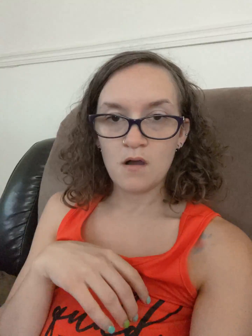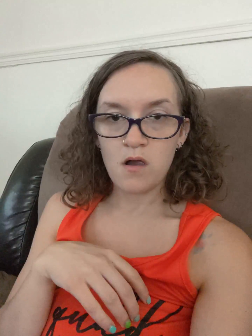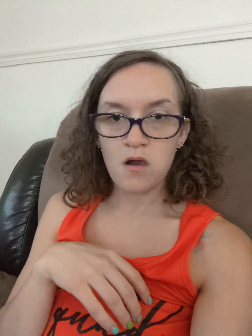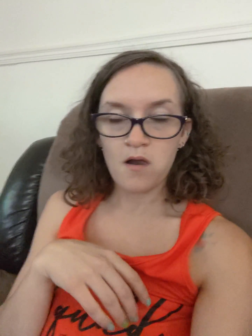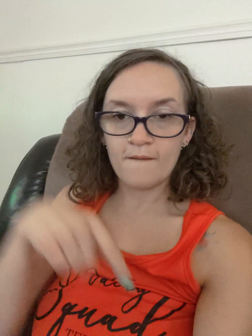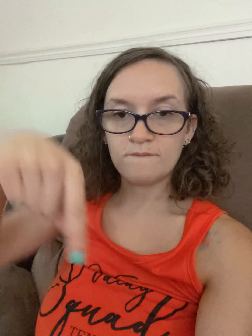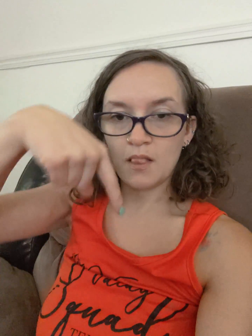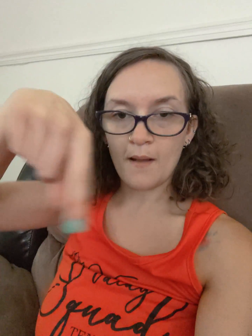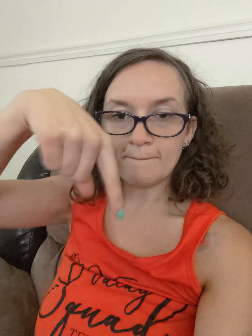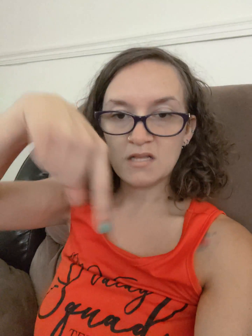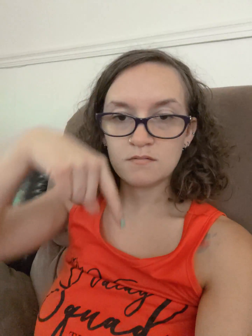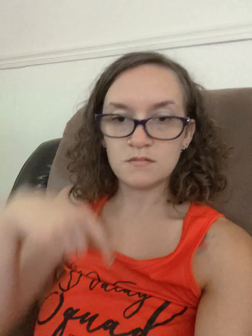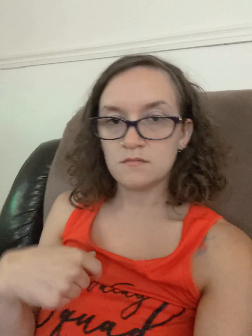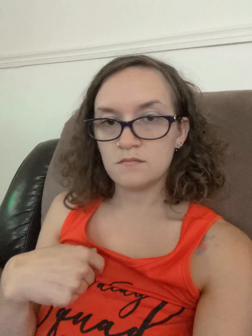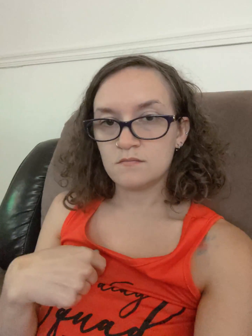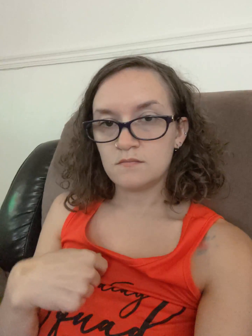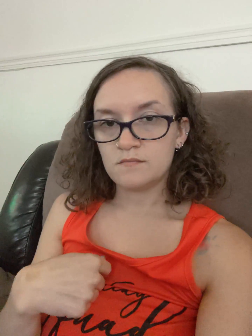flip-flop